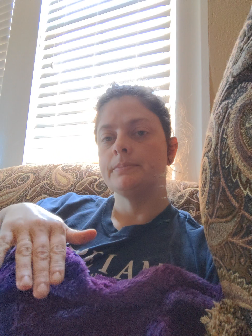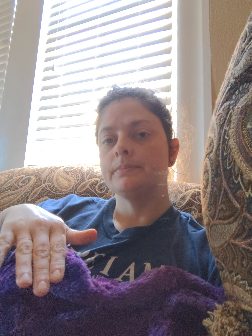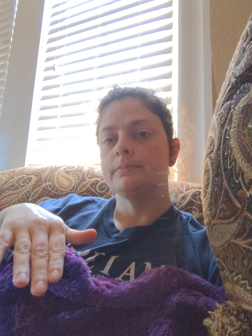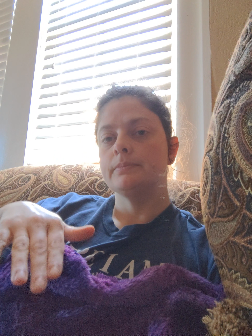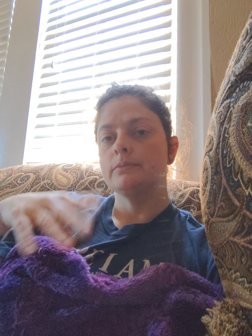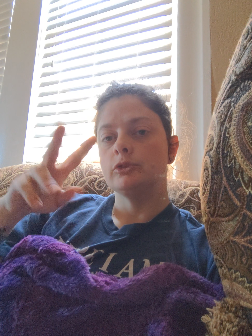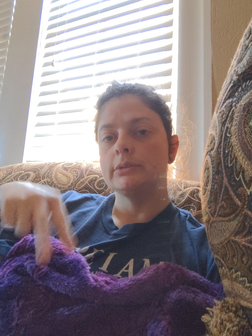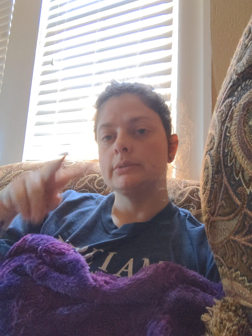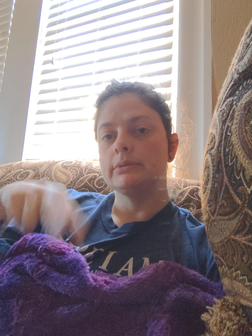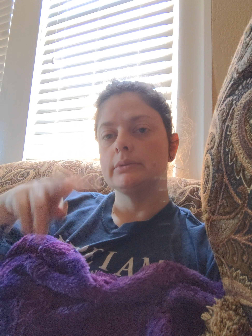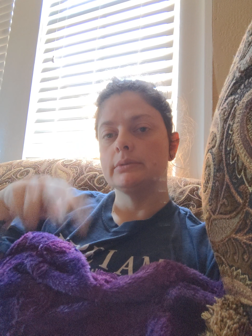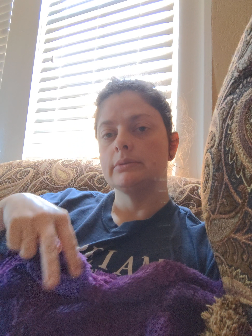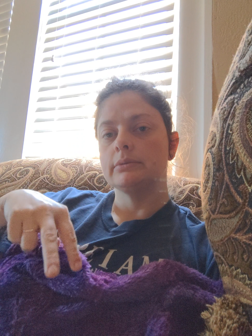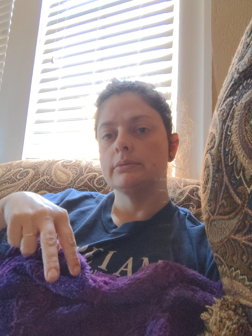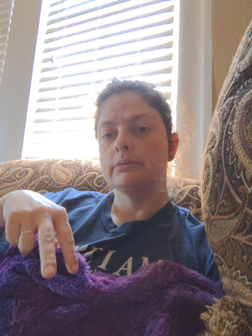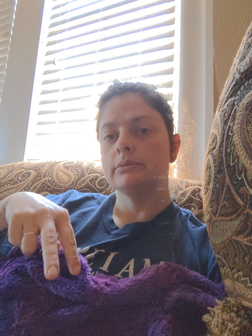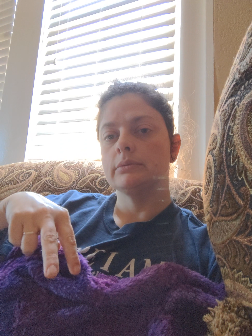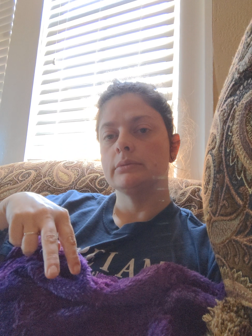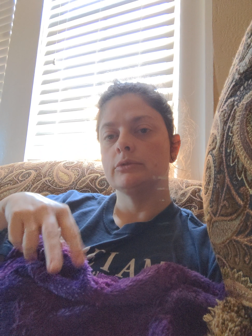read